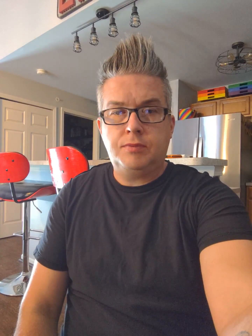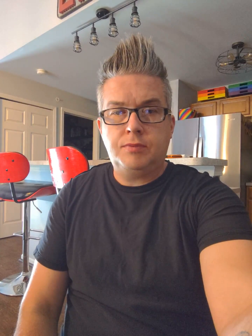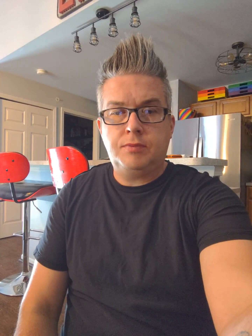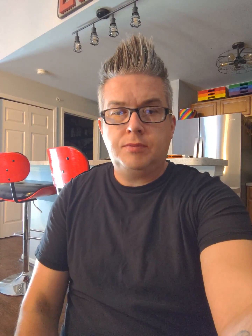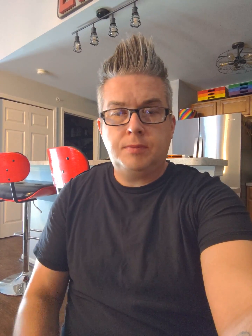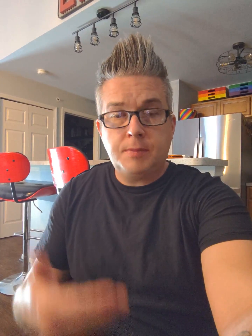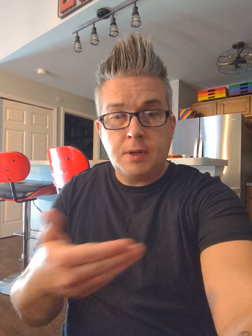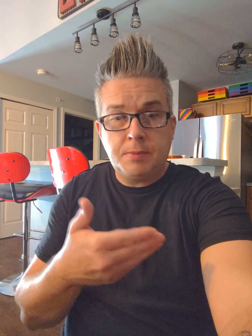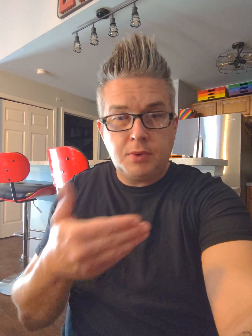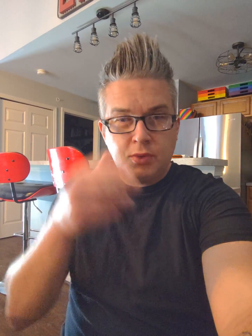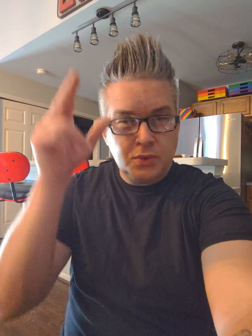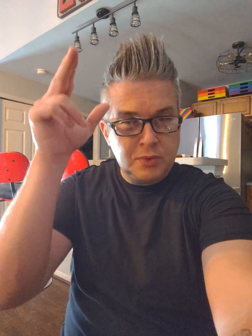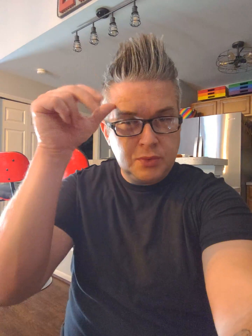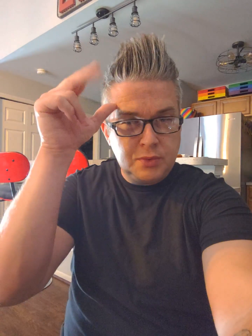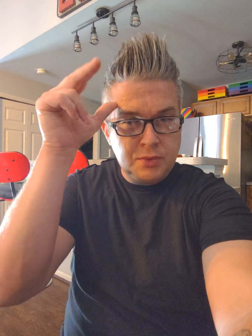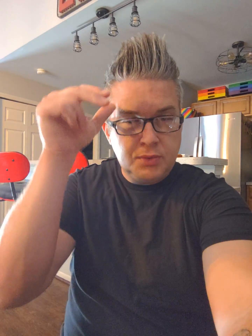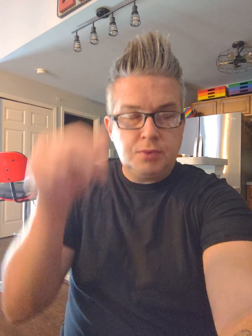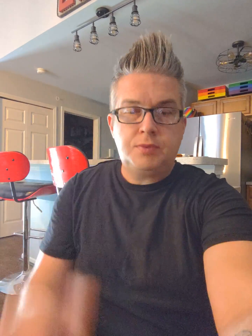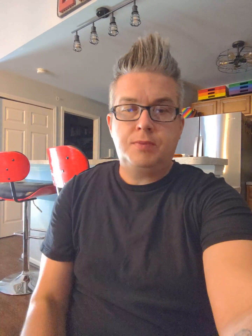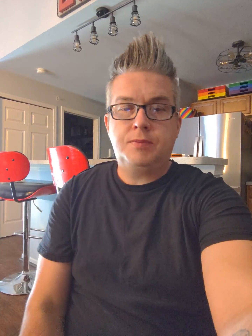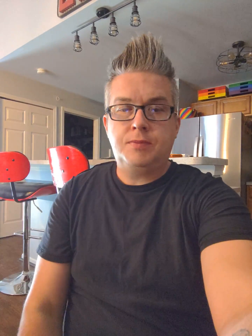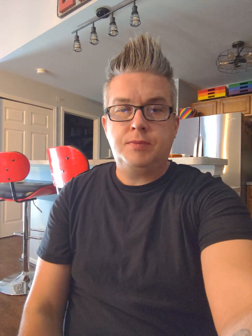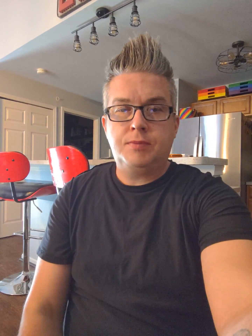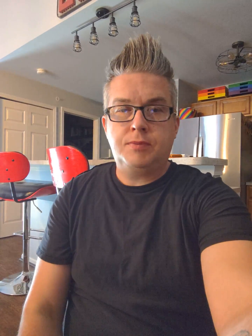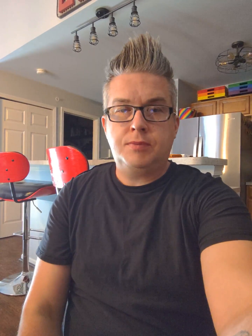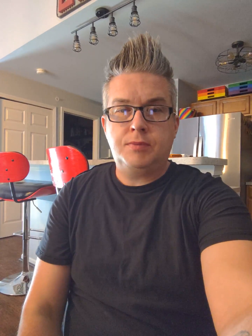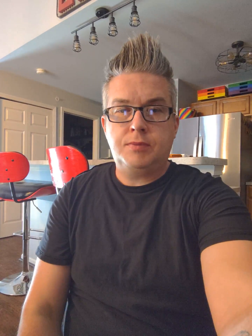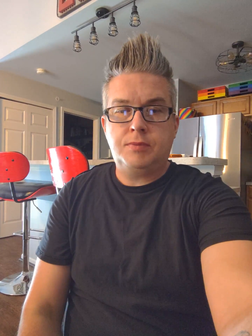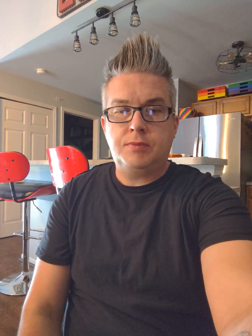pony